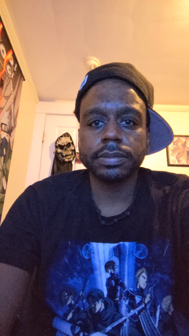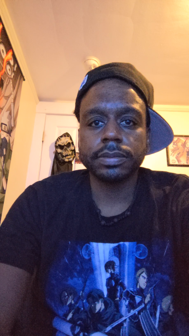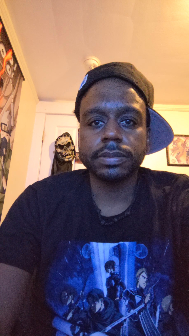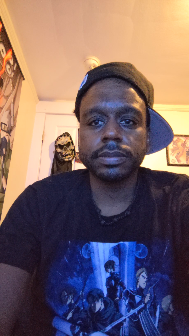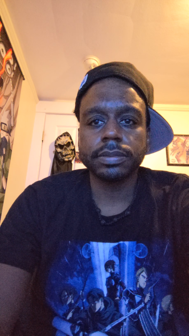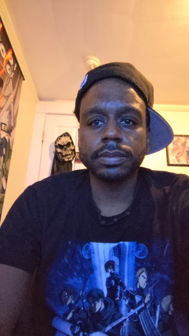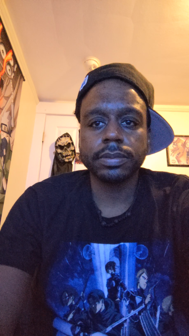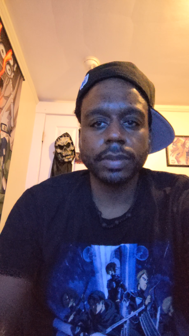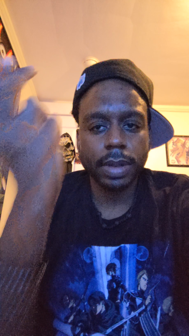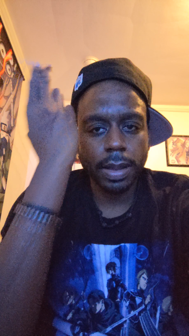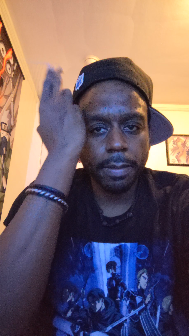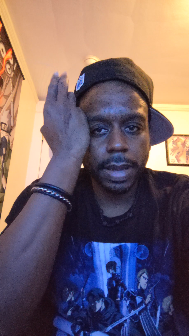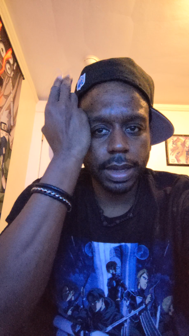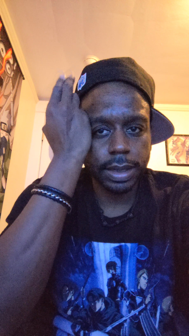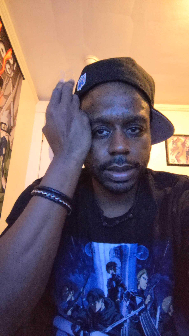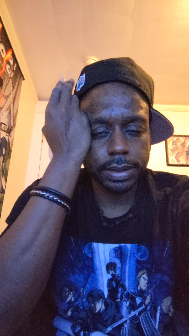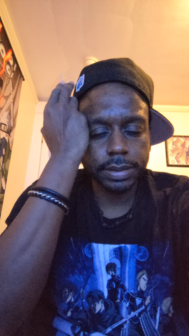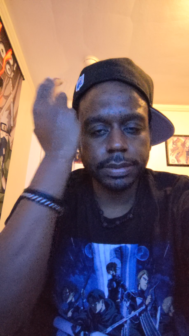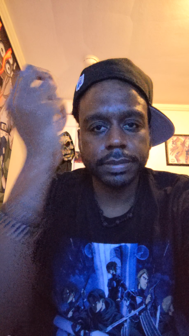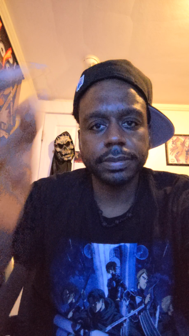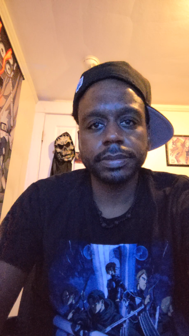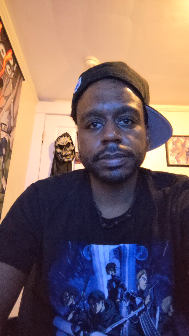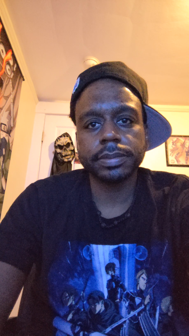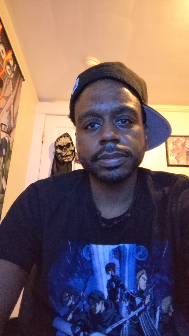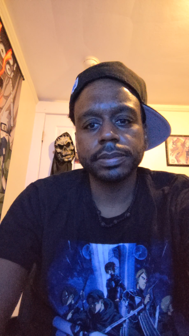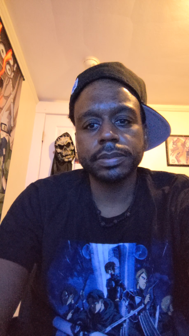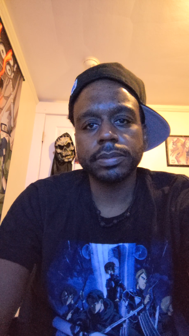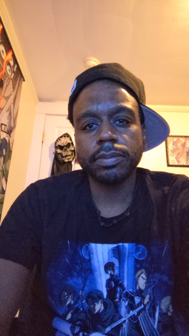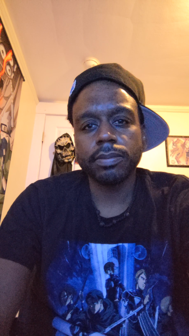bunny